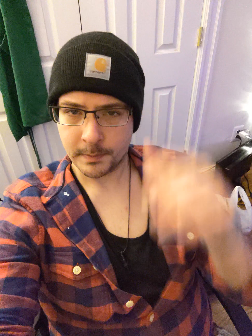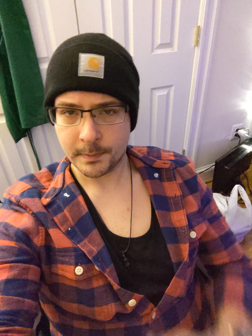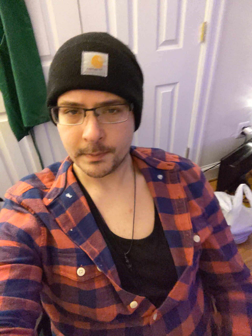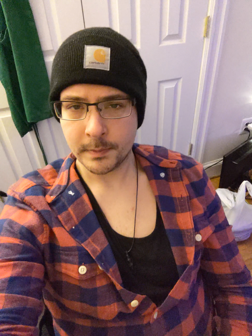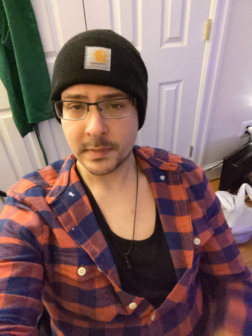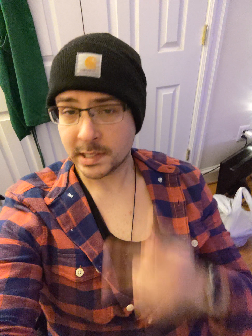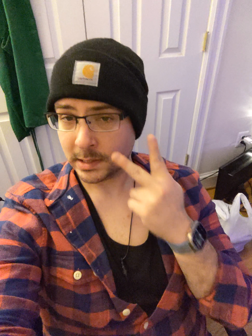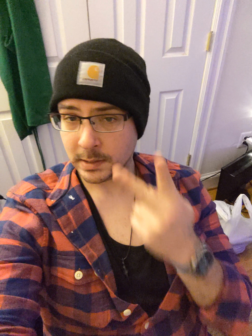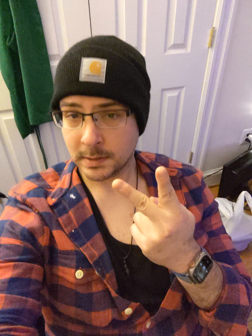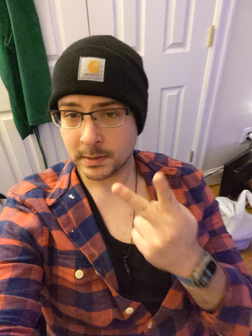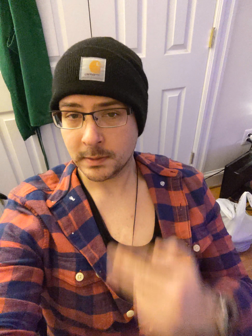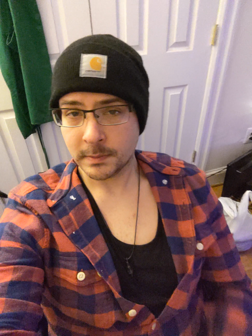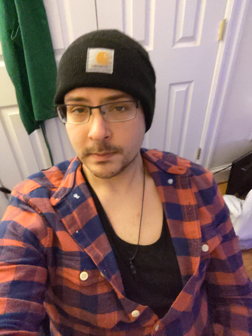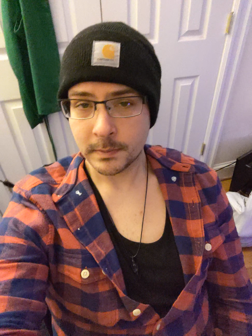see